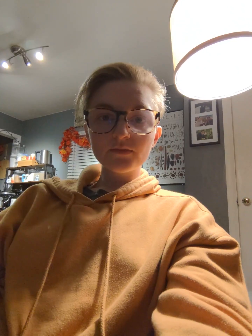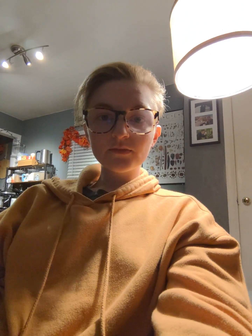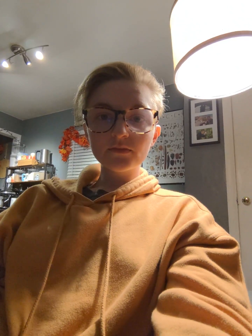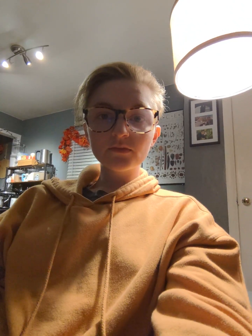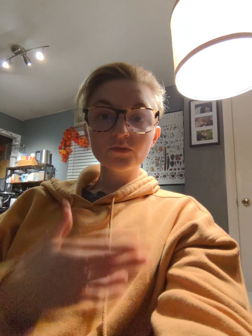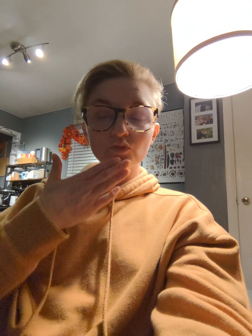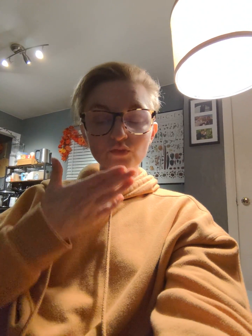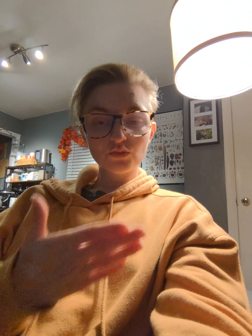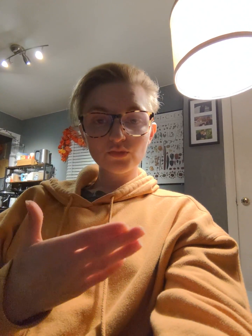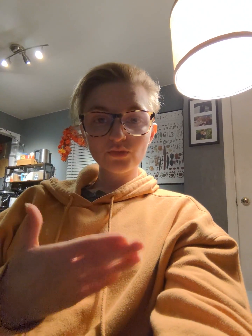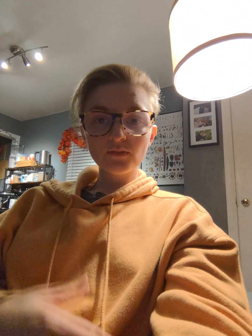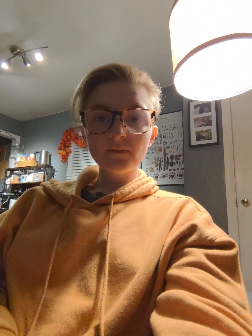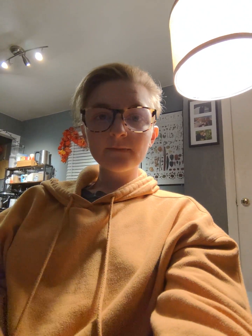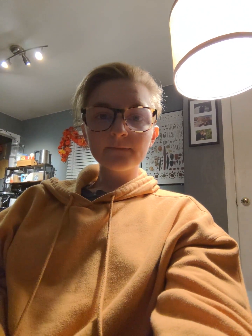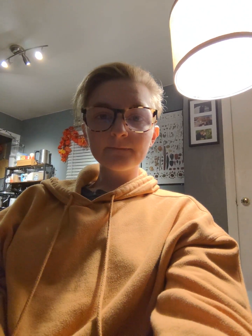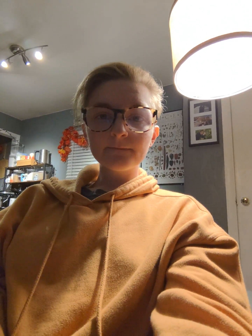good